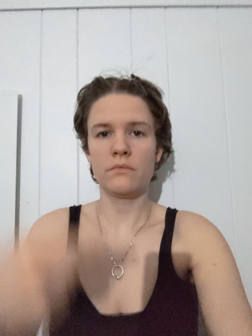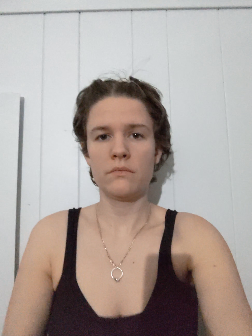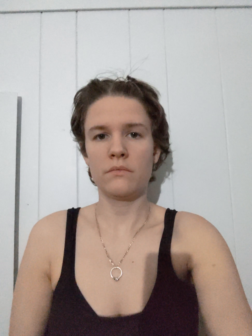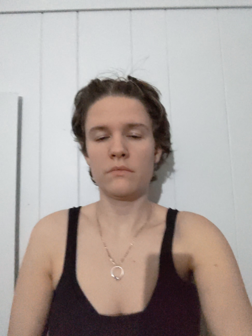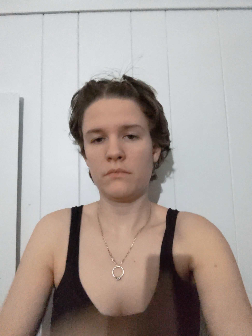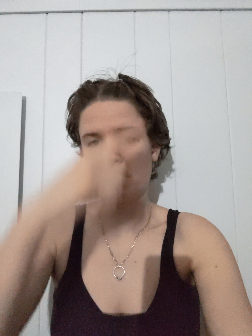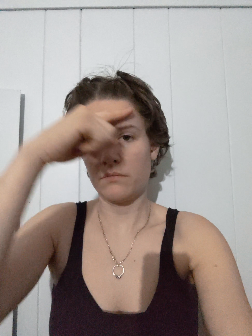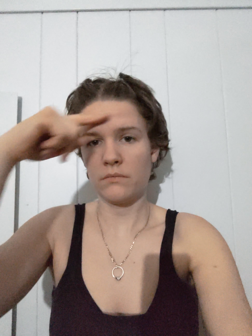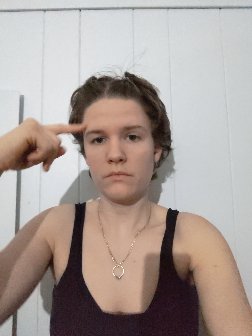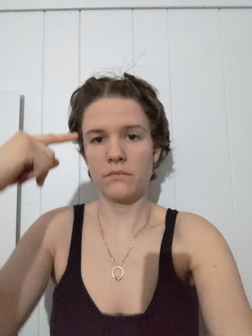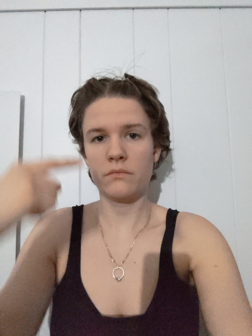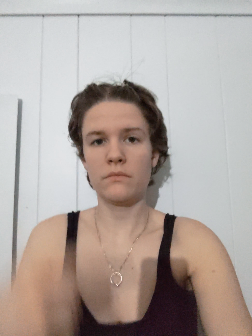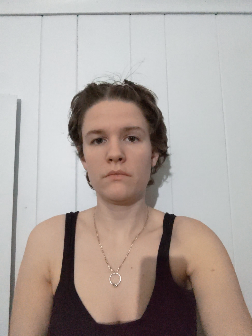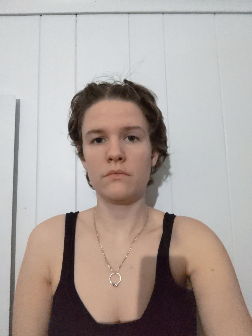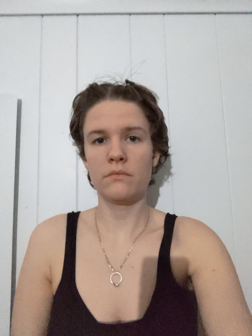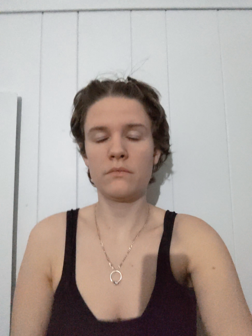black